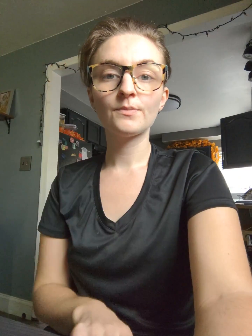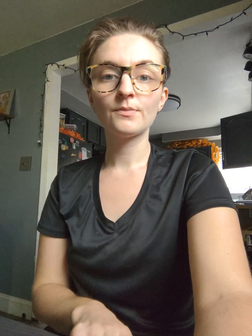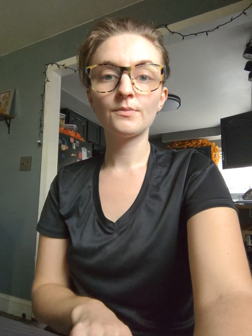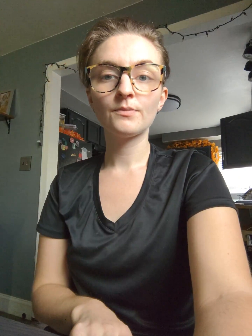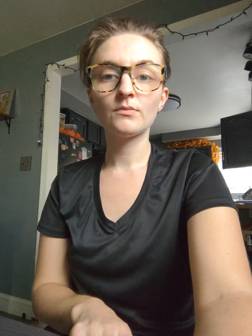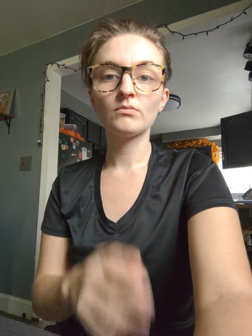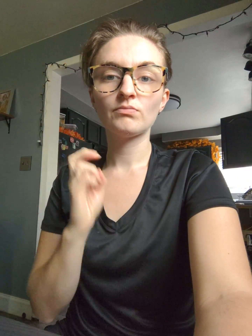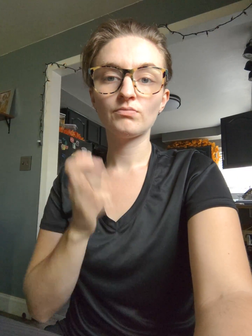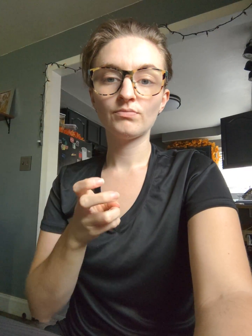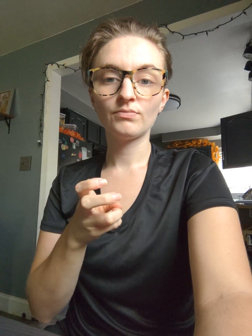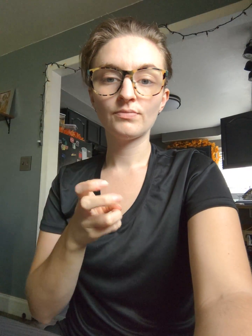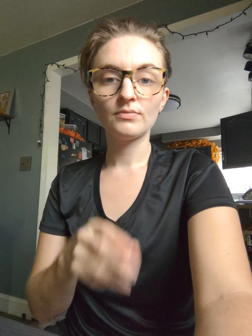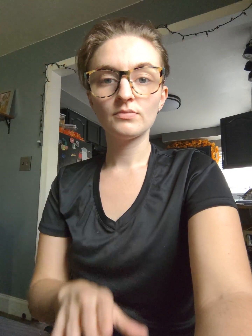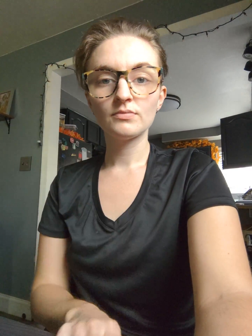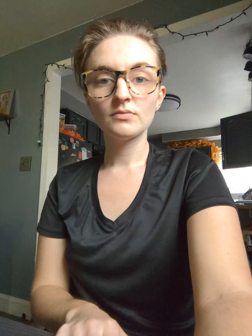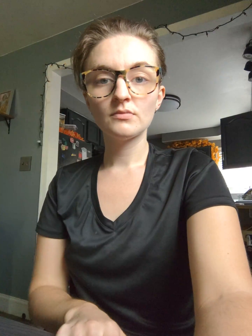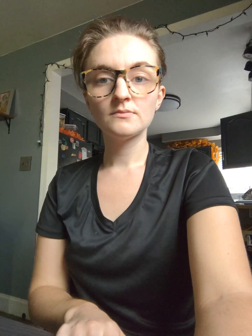hard